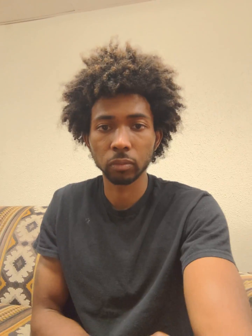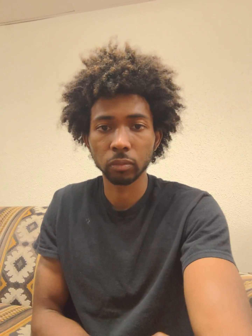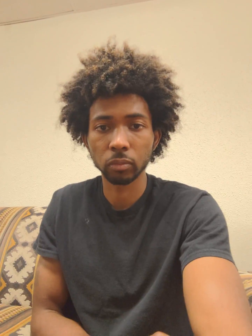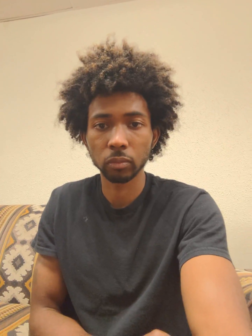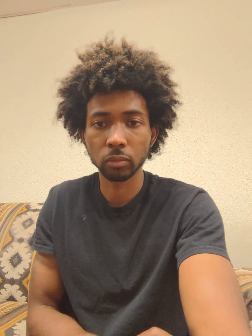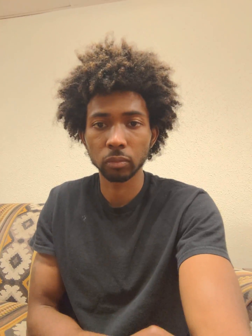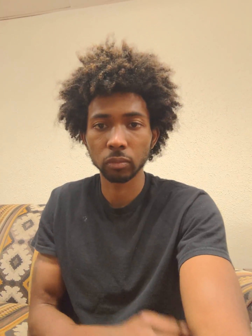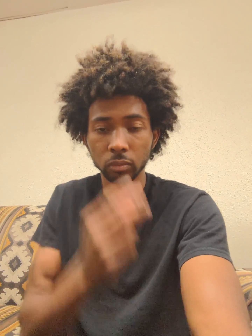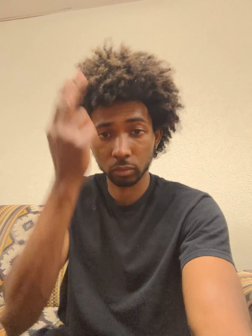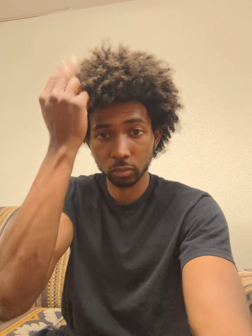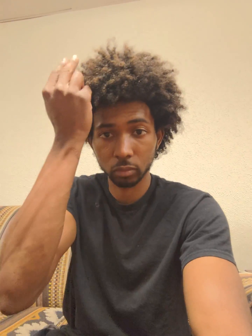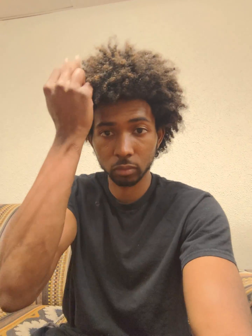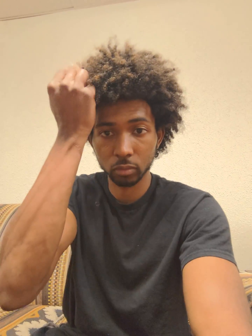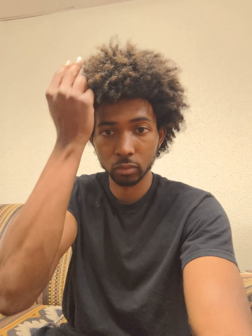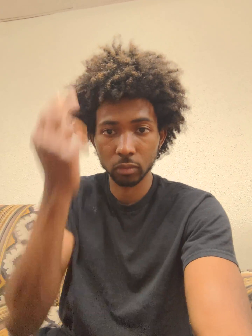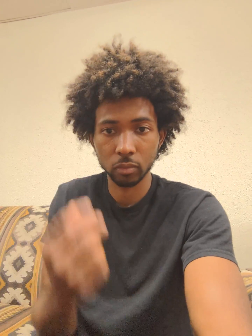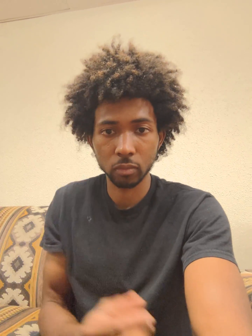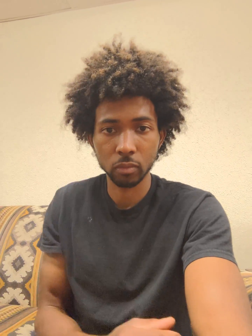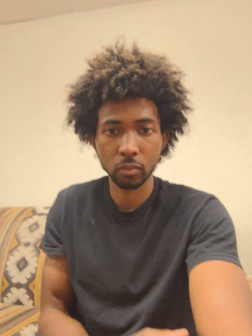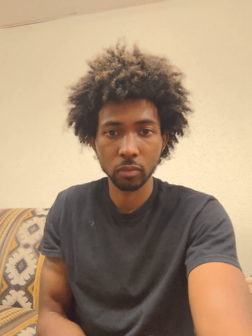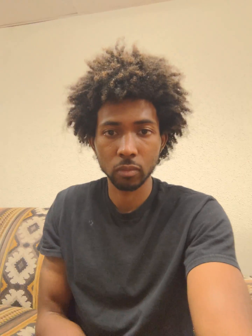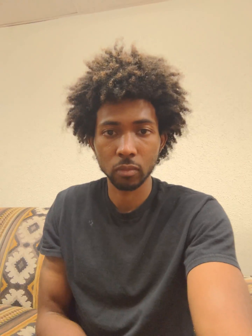bunny